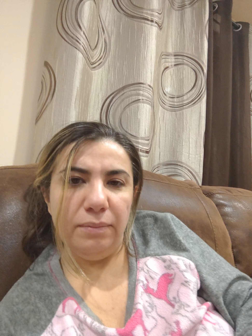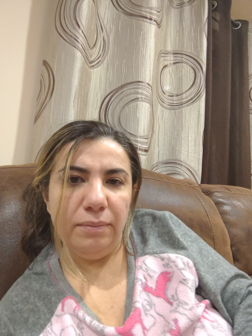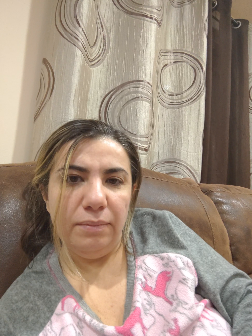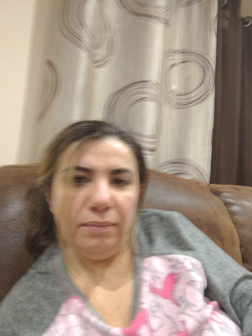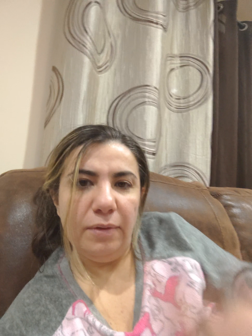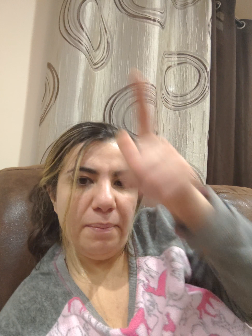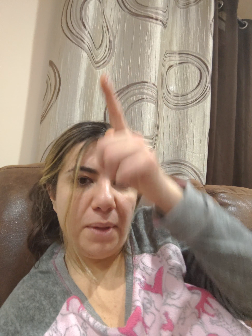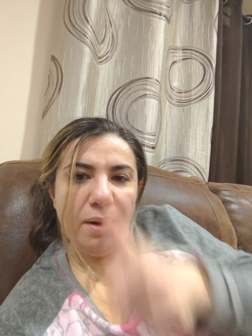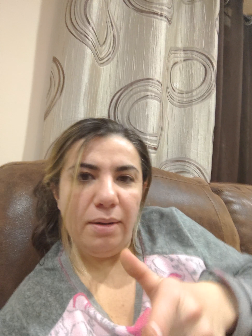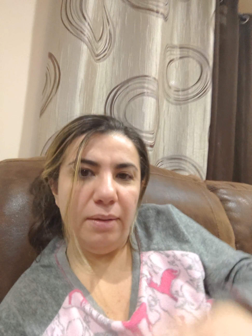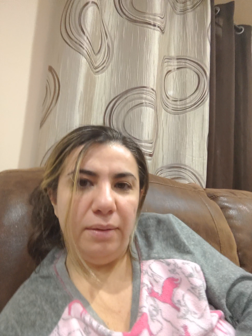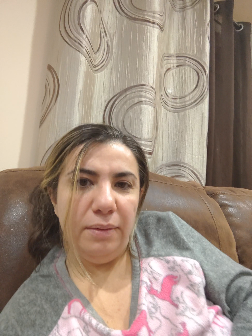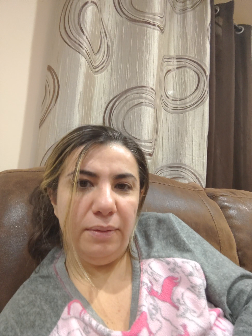brother